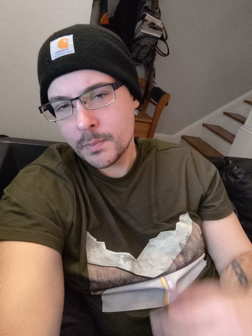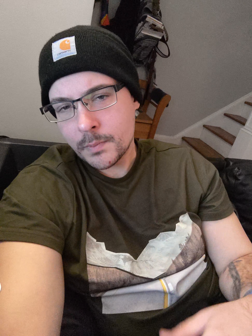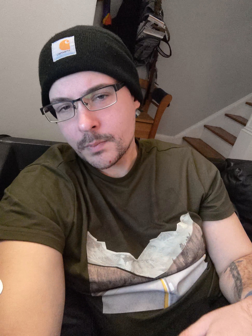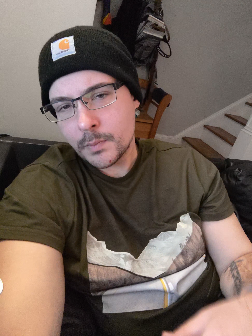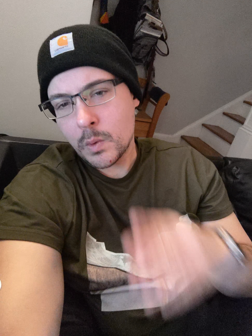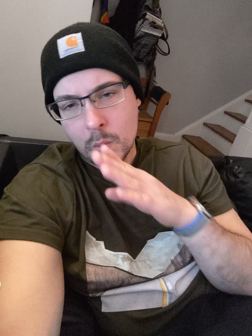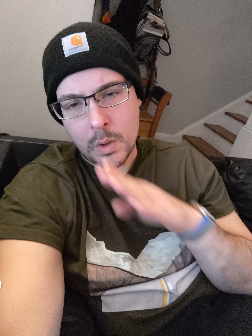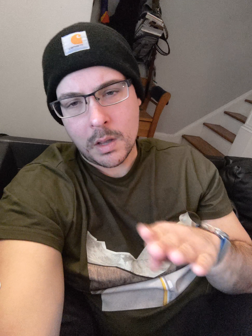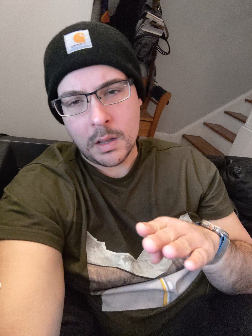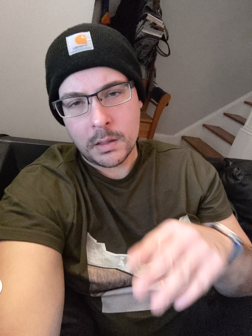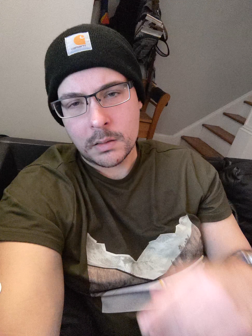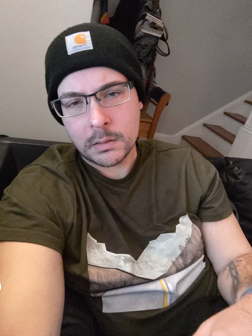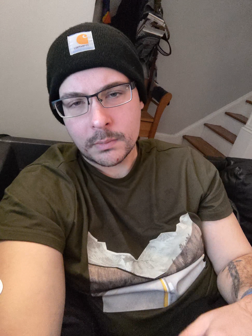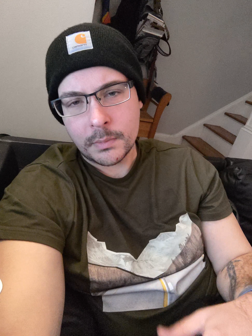quiet